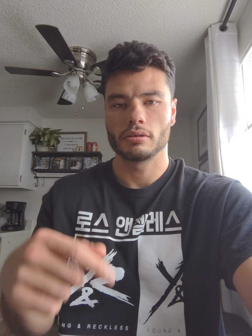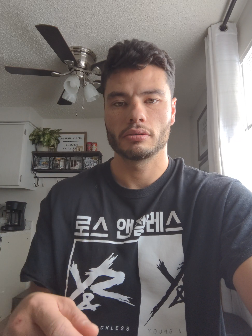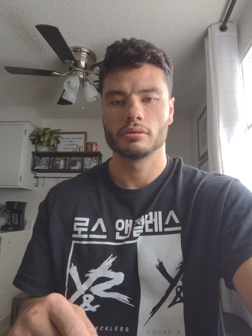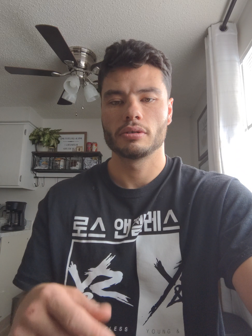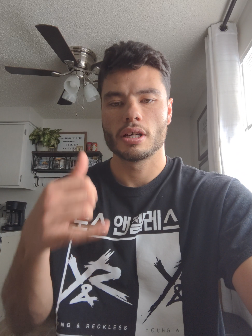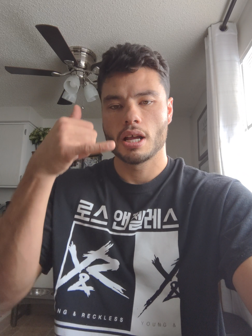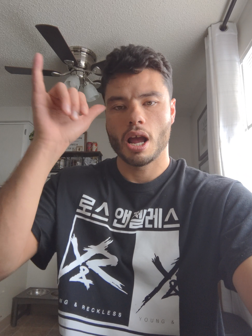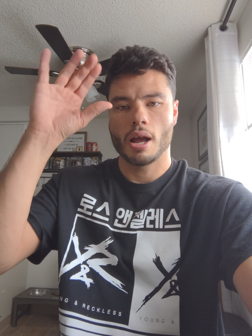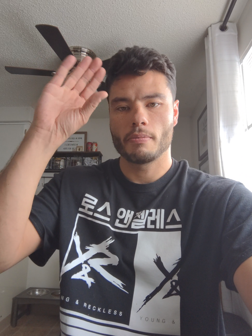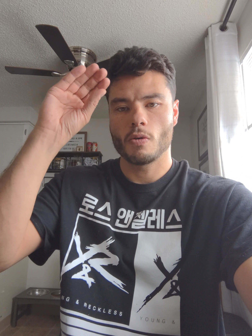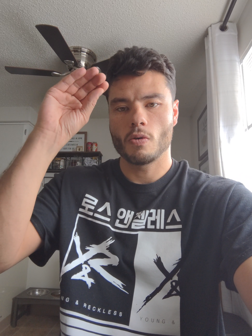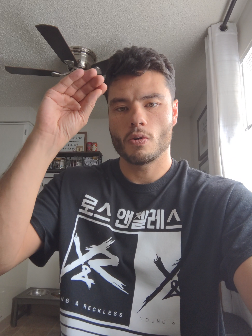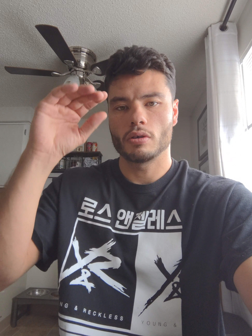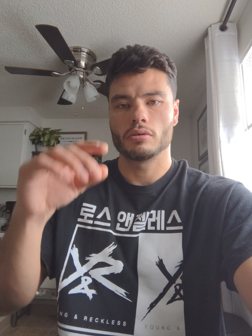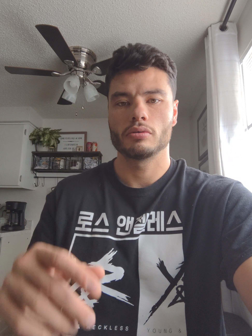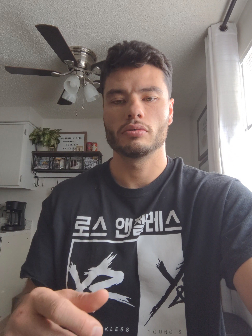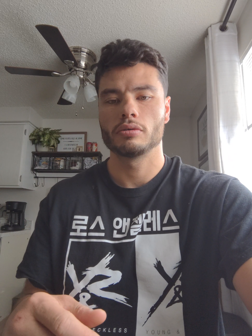cowboy